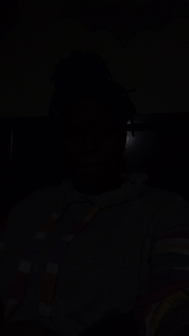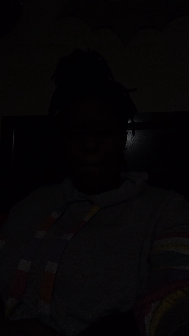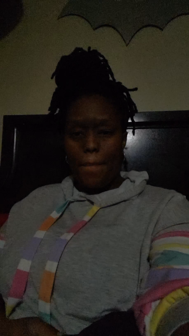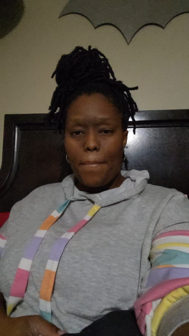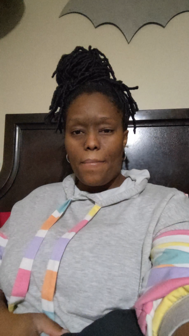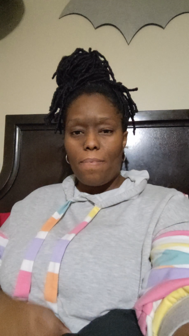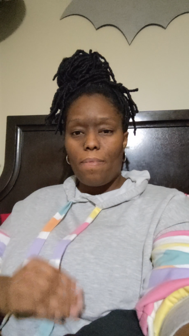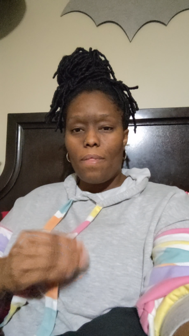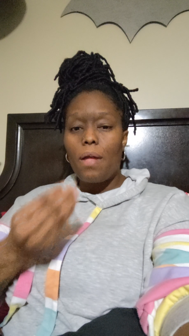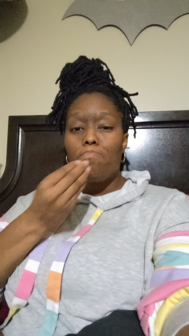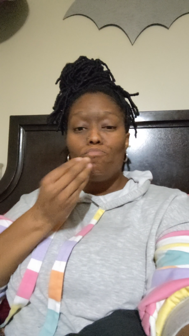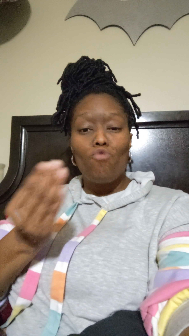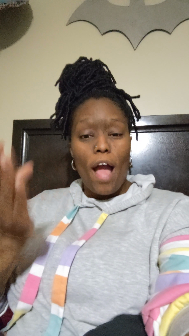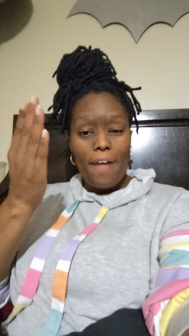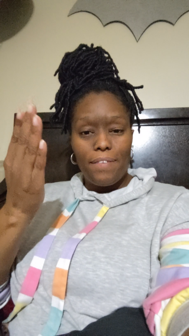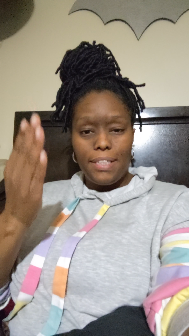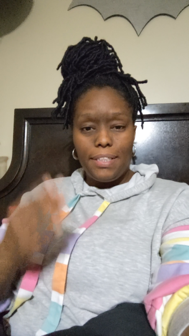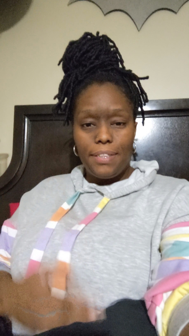breakfast